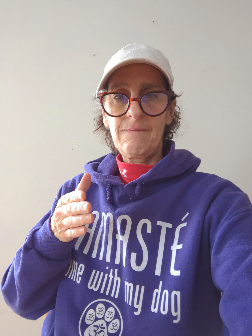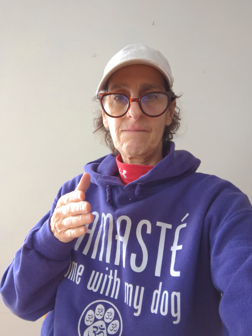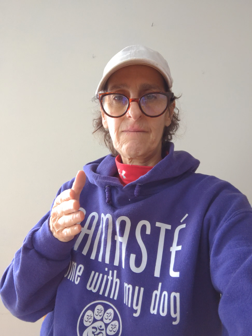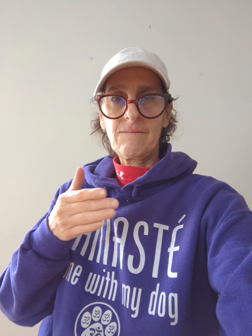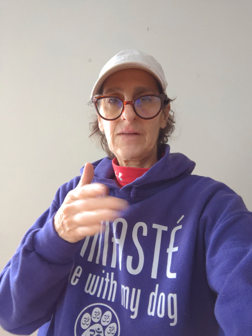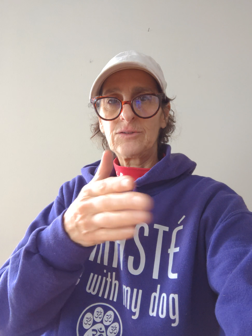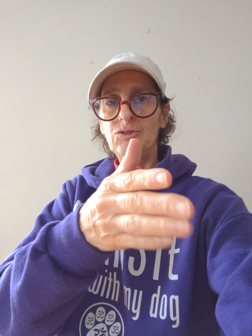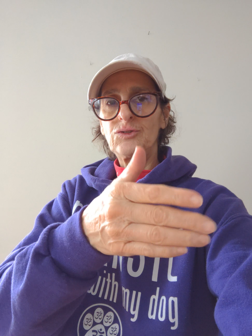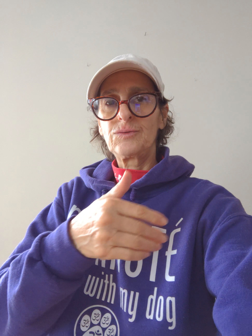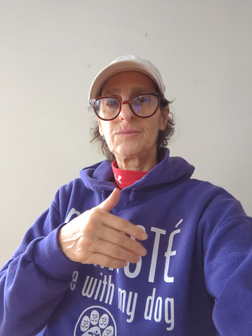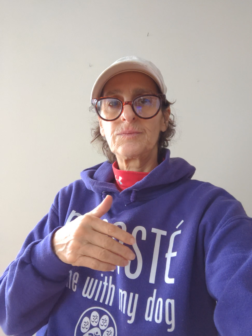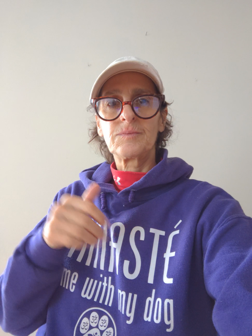fish